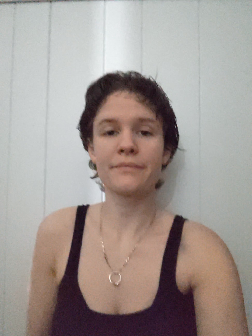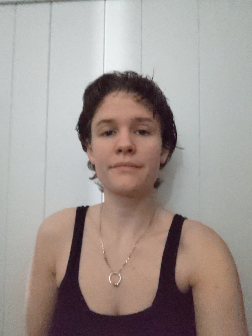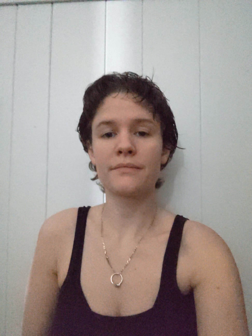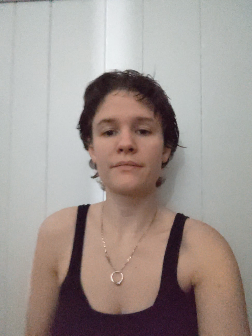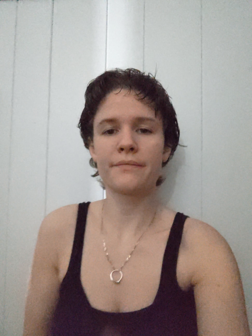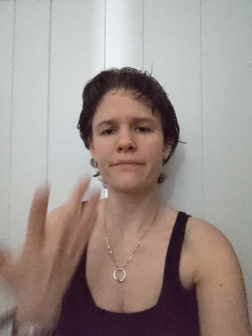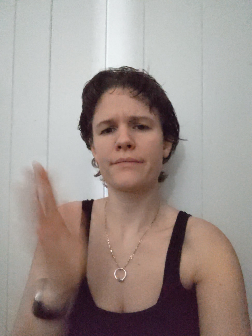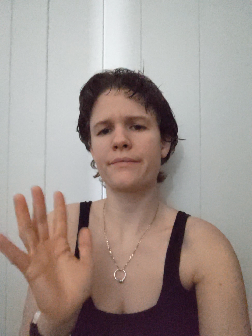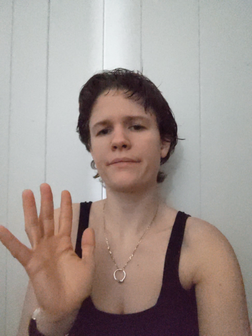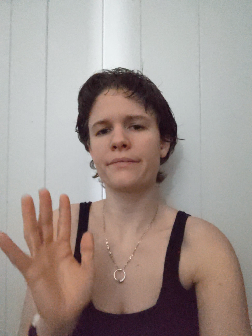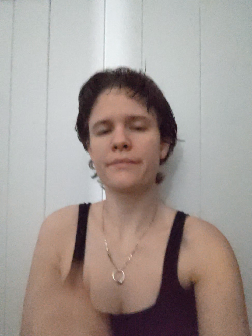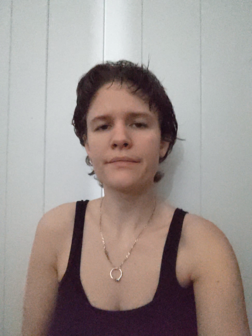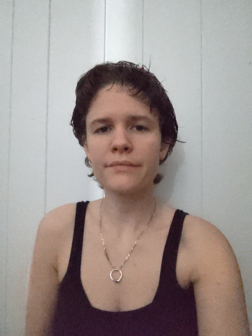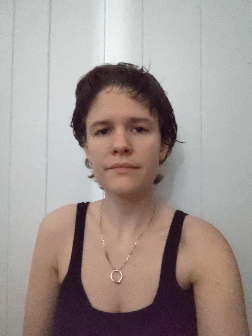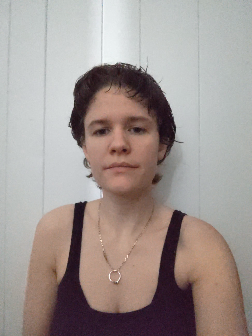finish